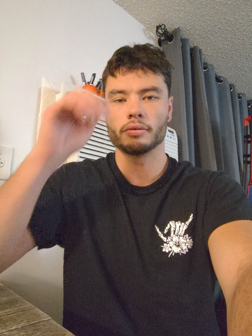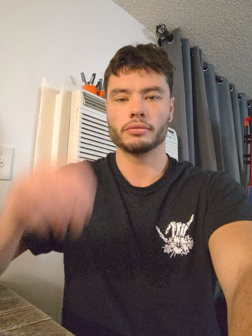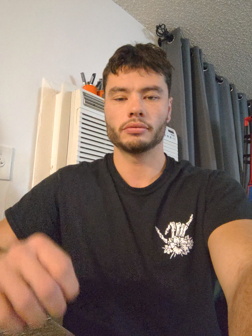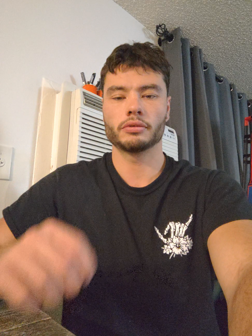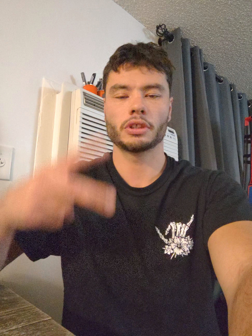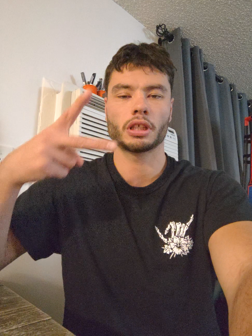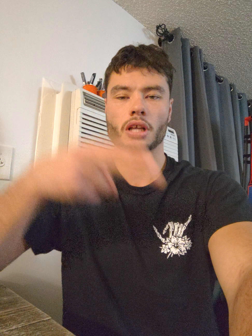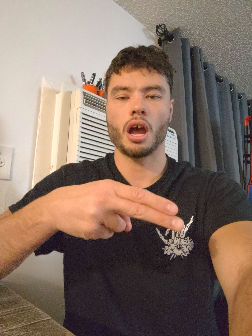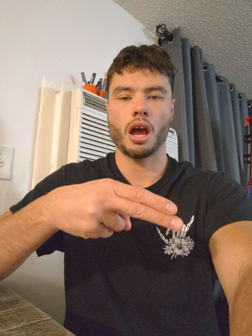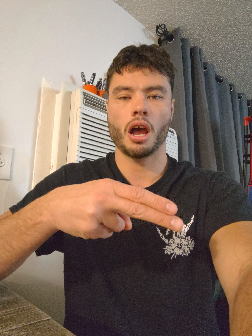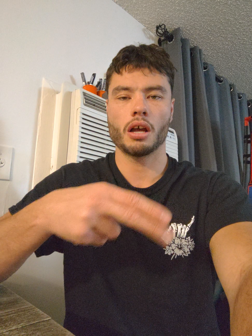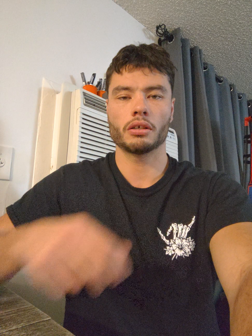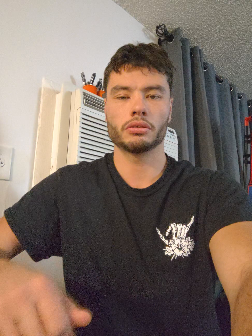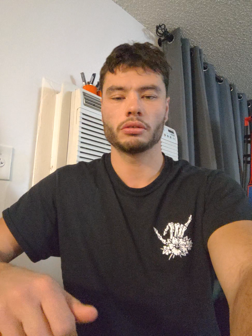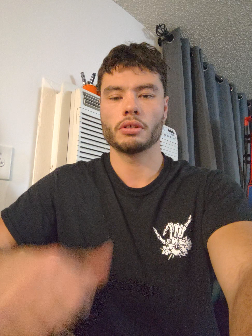cut